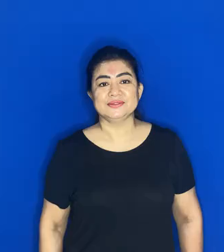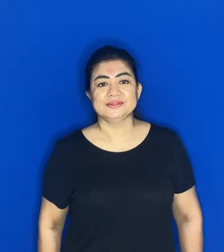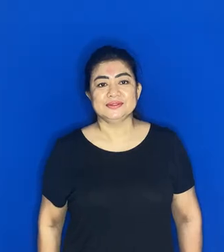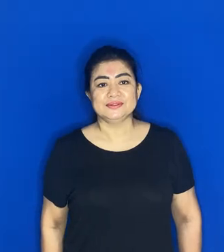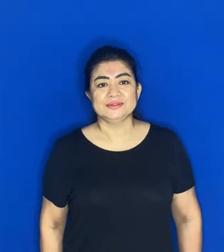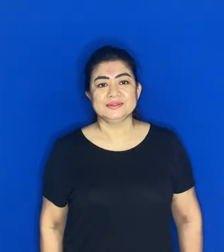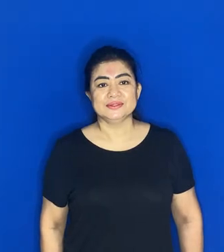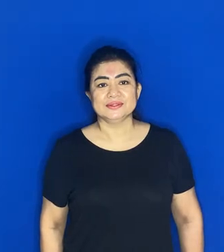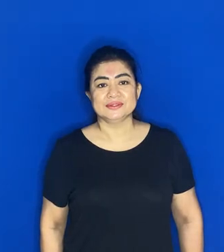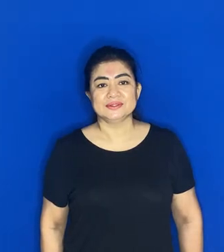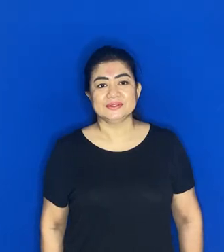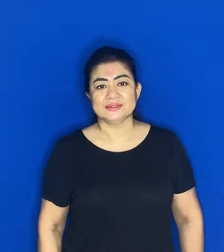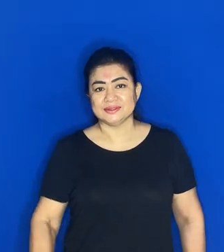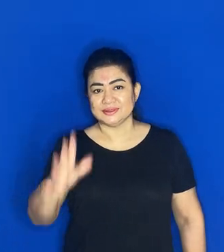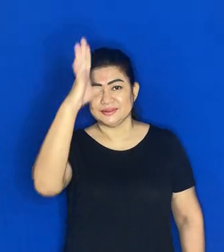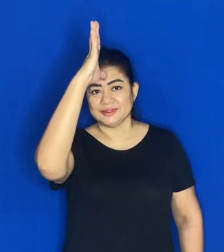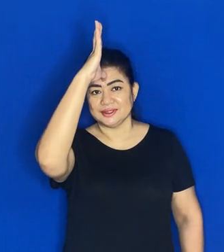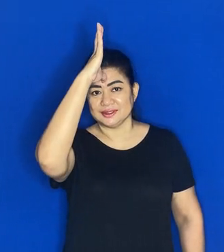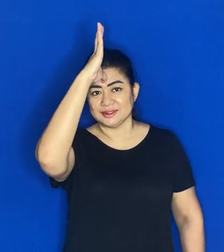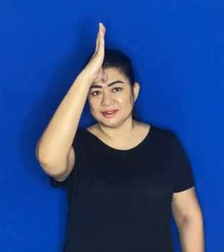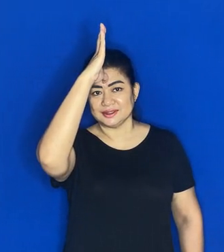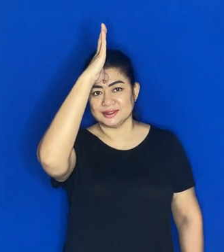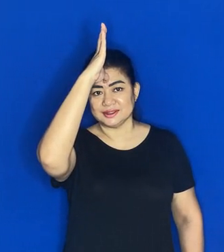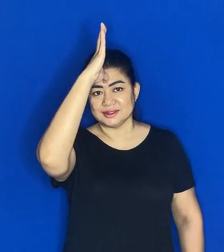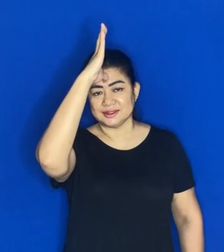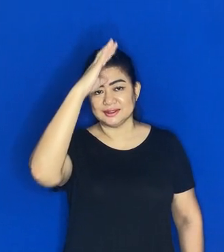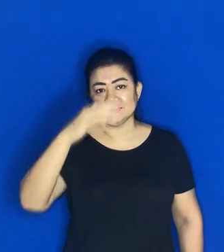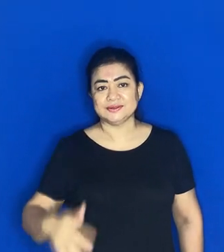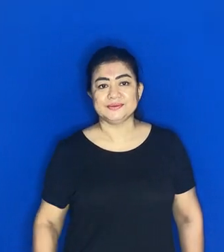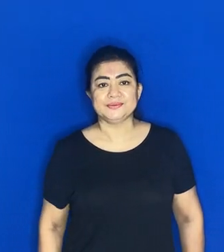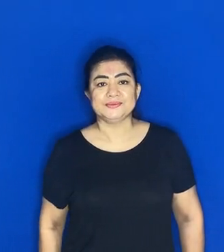father